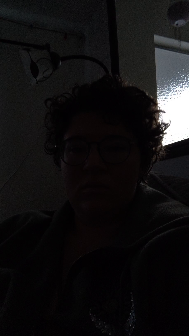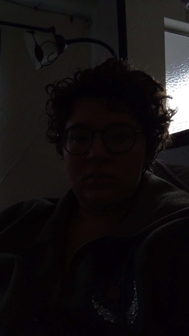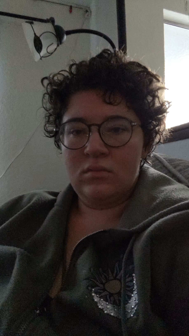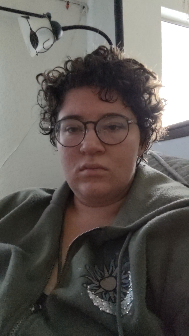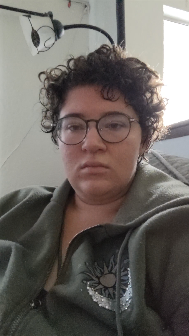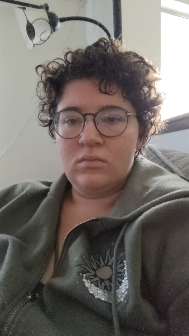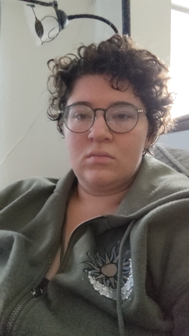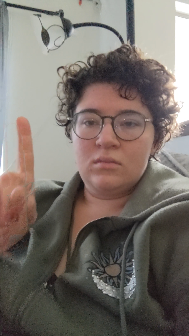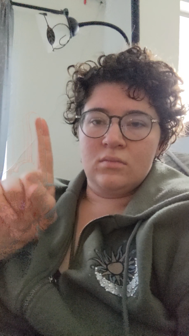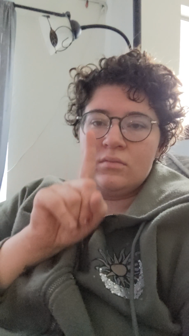bump